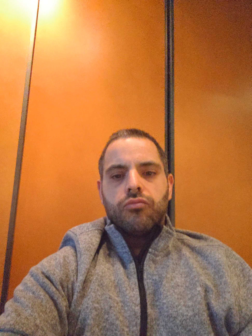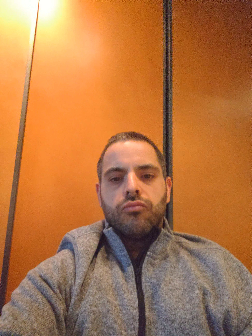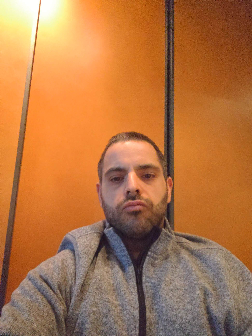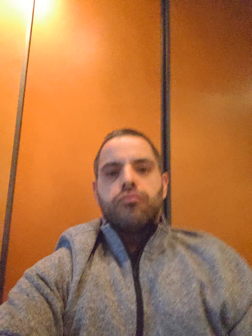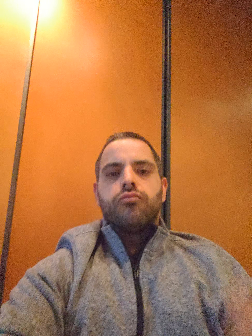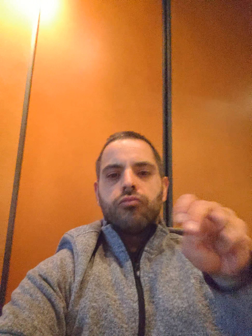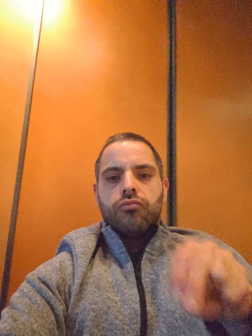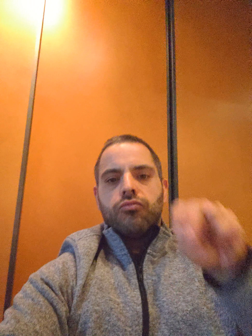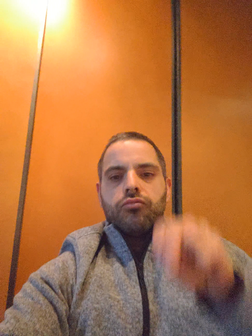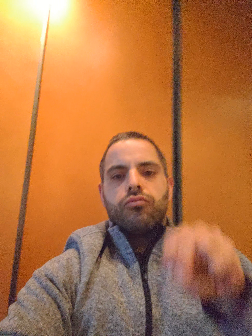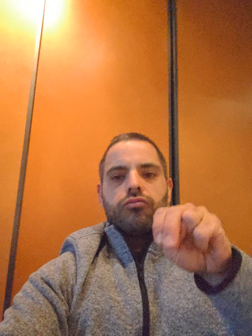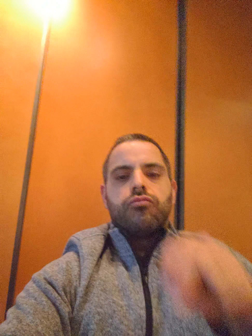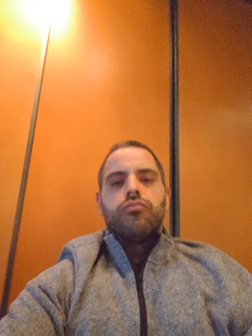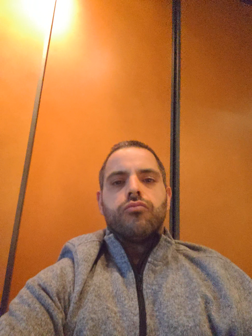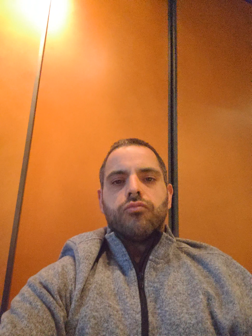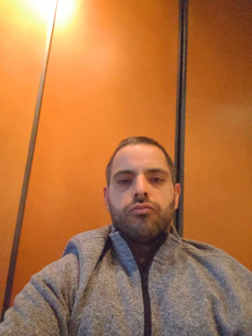chair